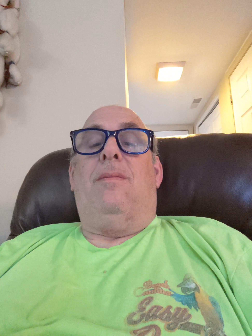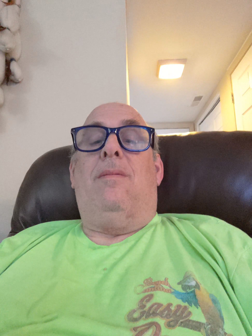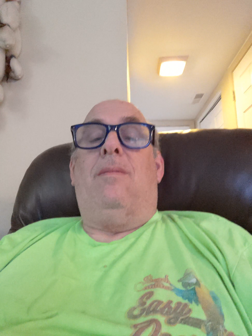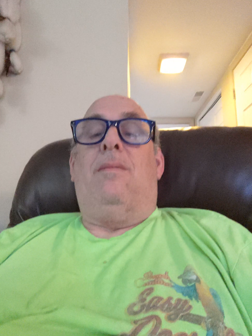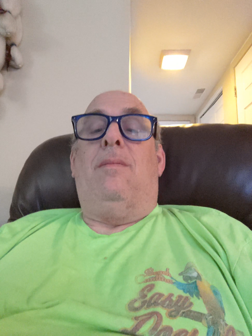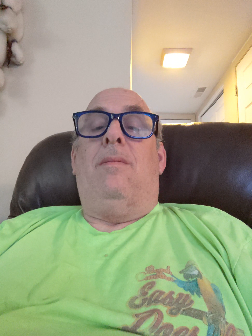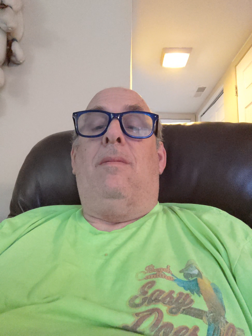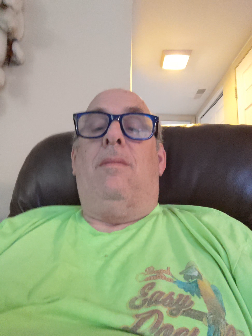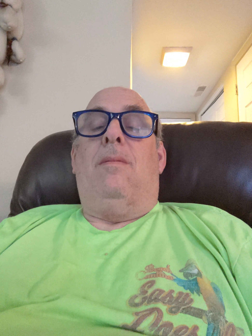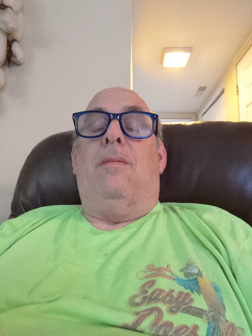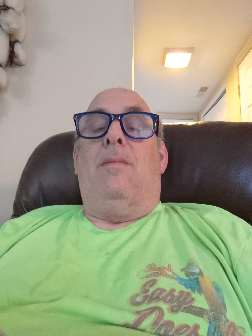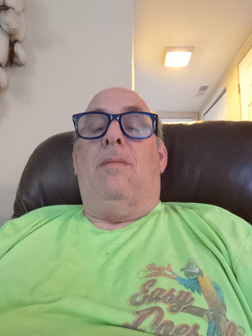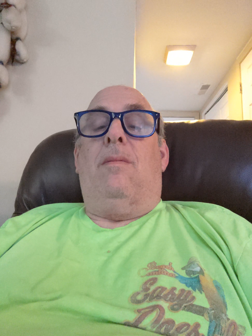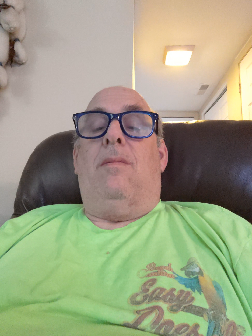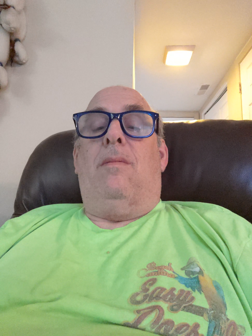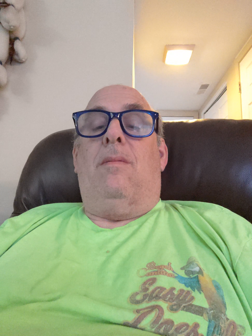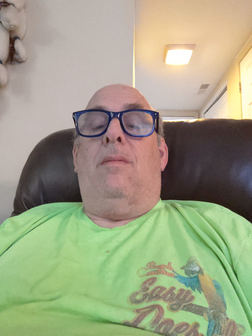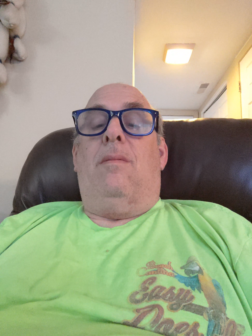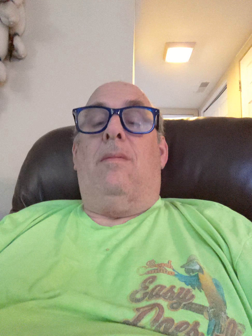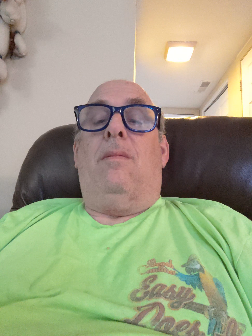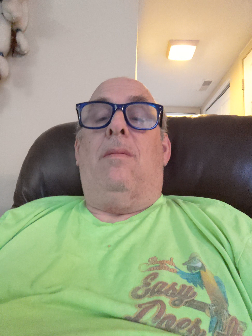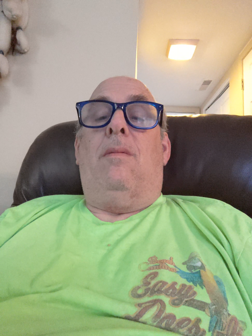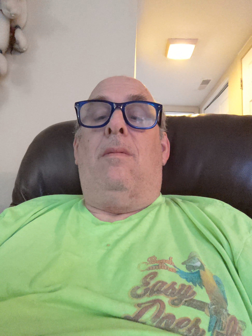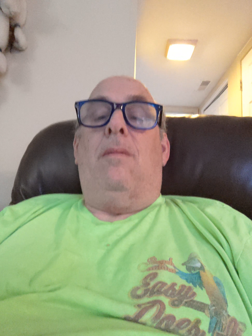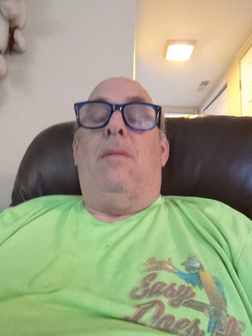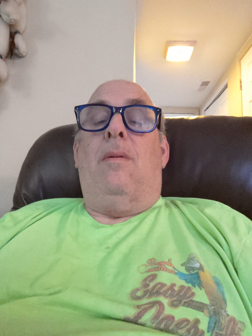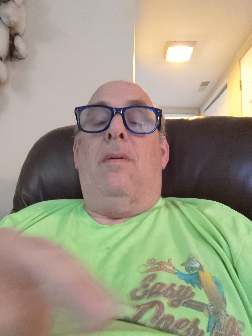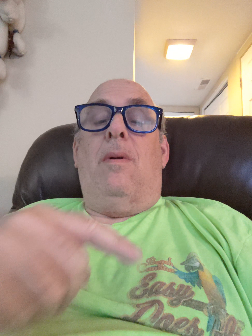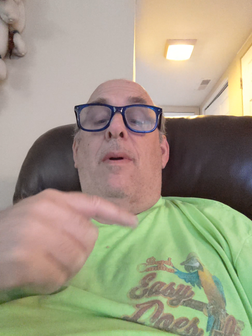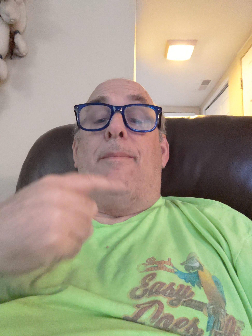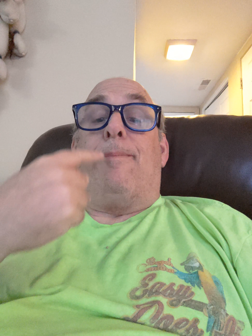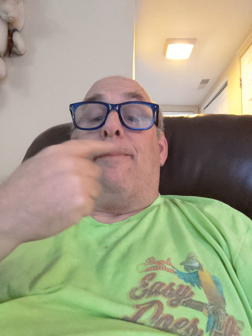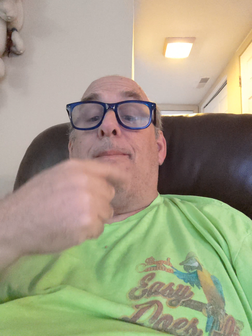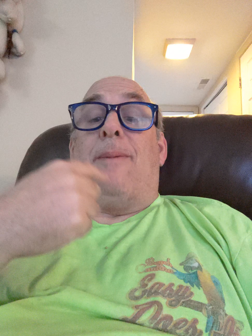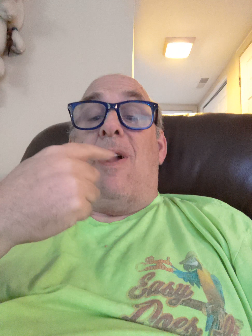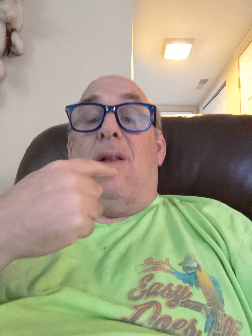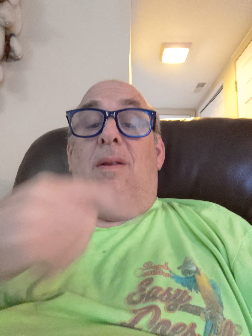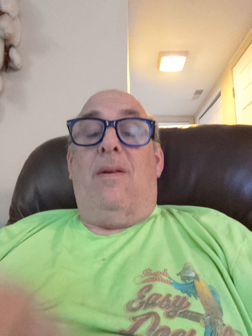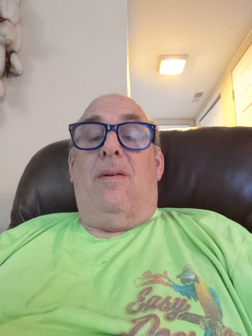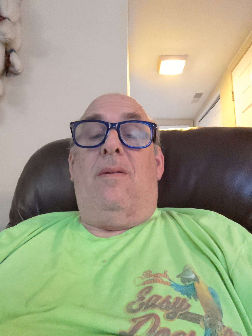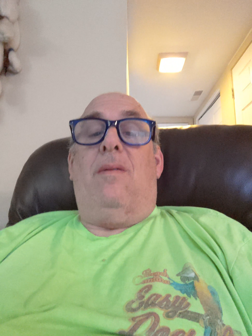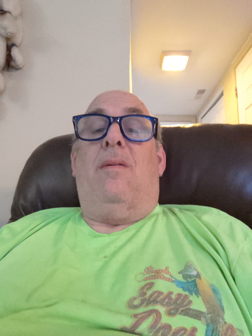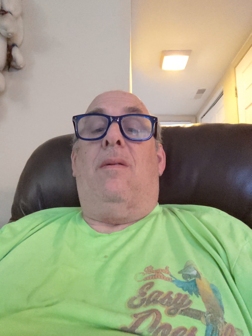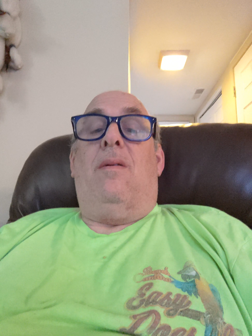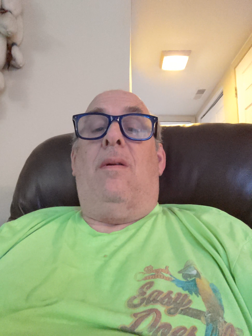mouth